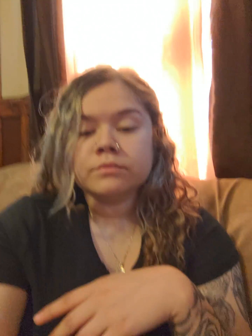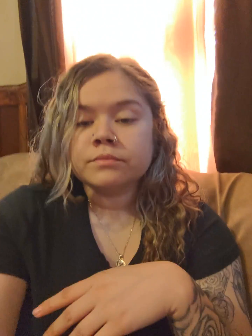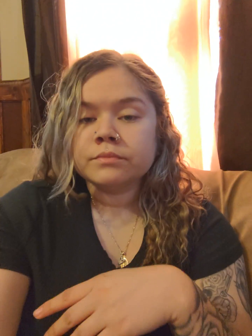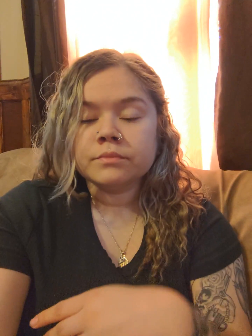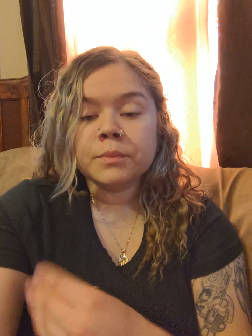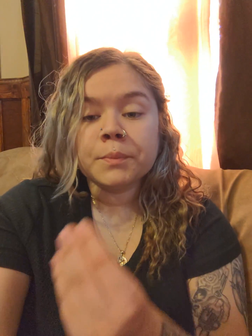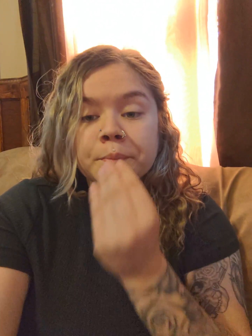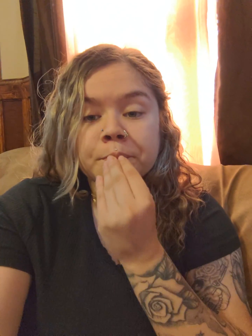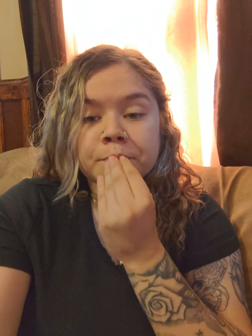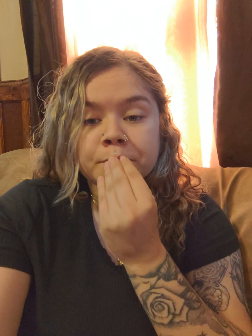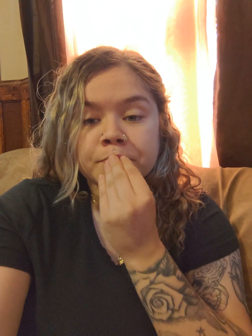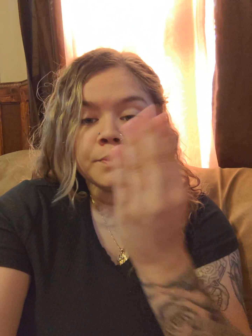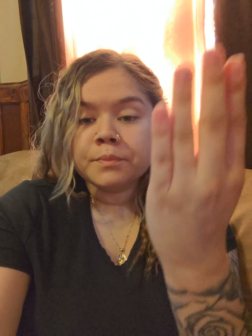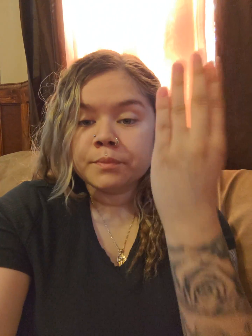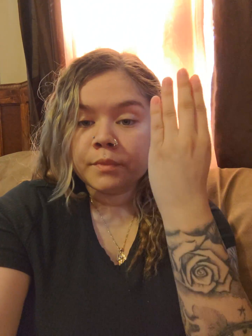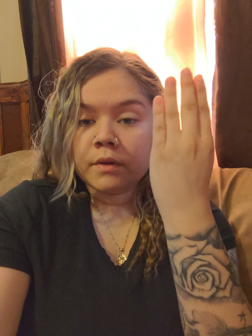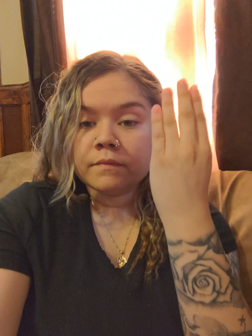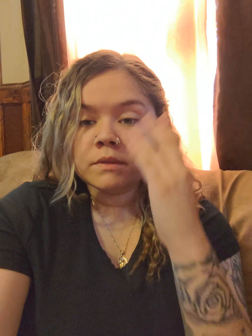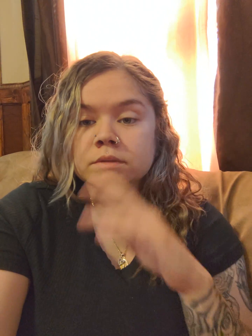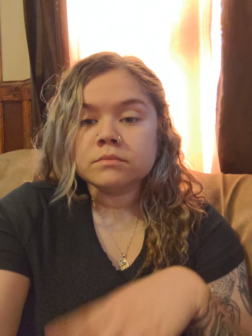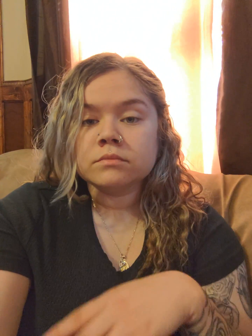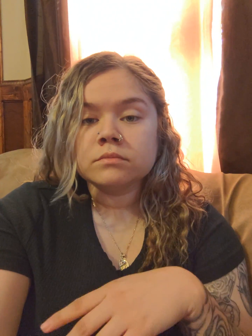breakfast